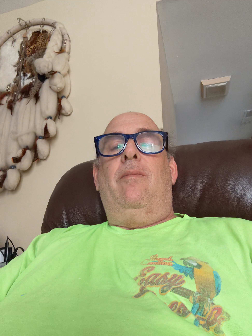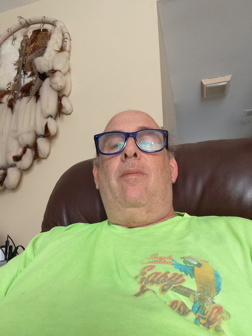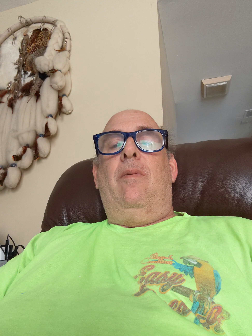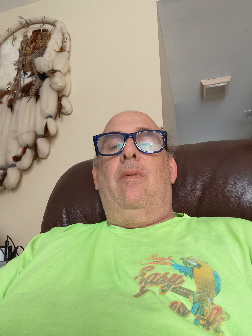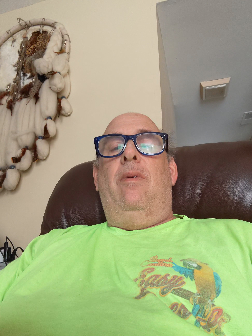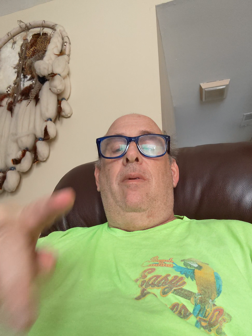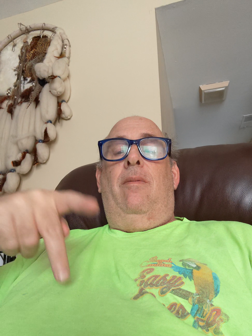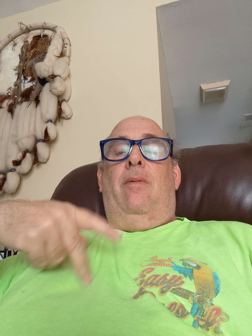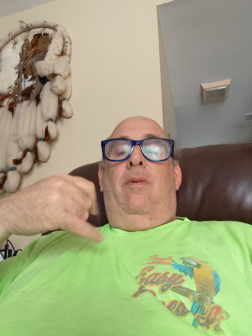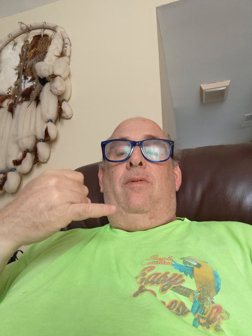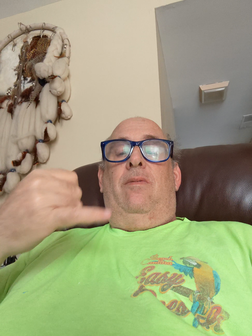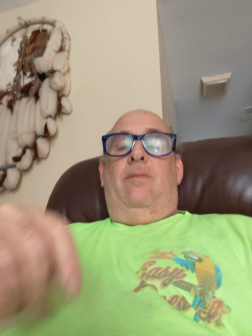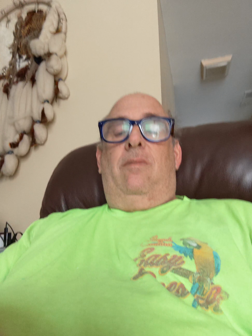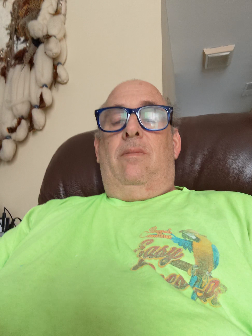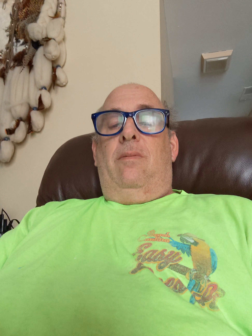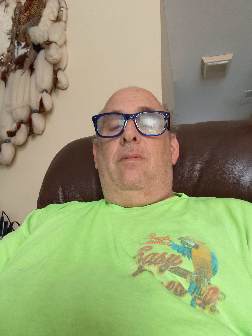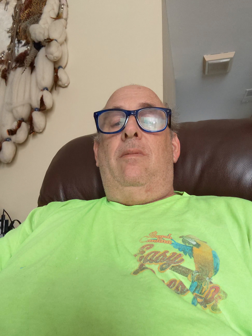pajamas